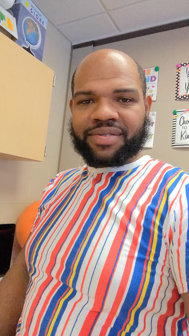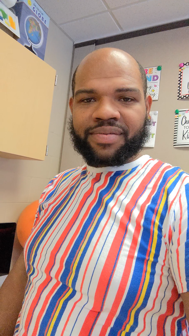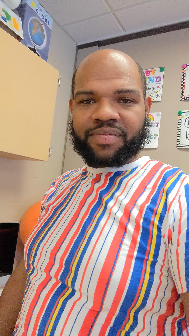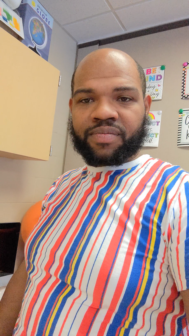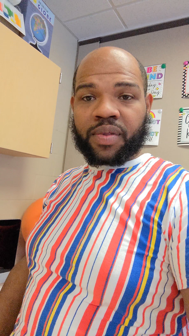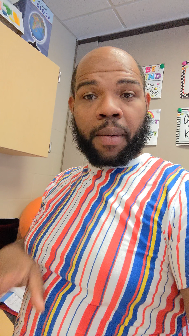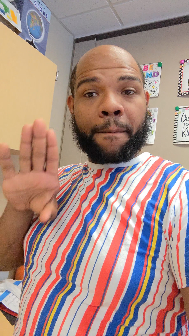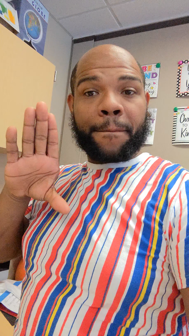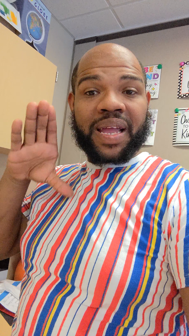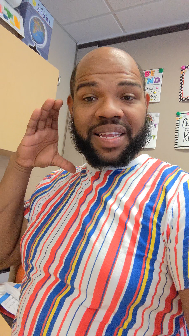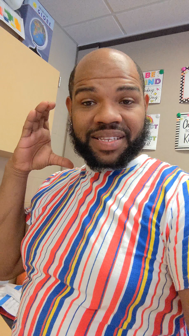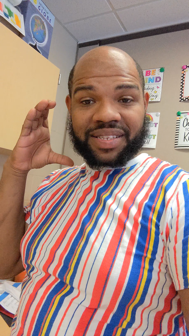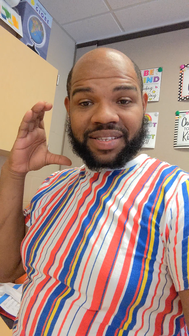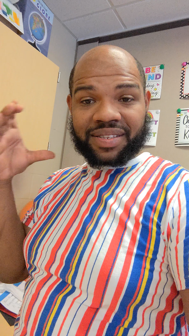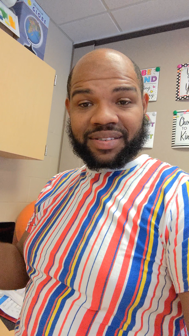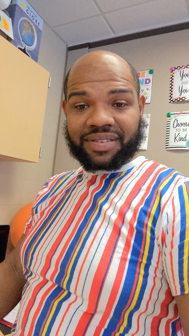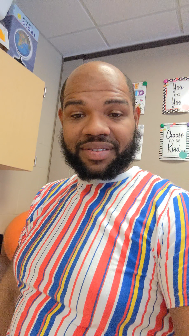bus